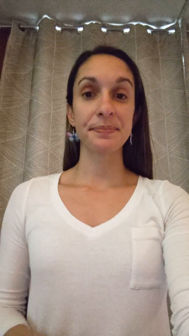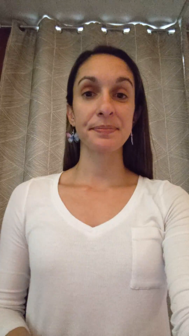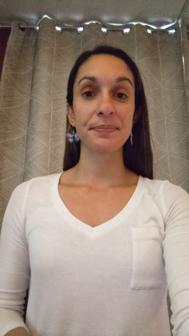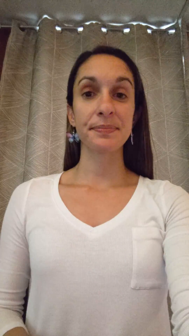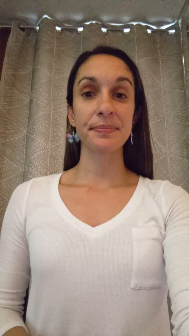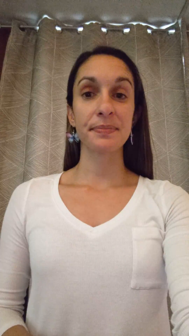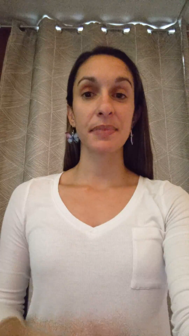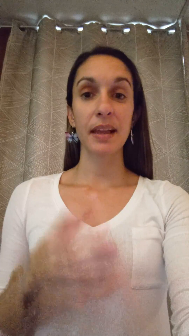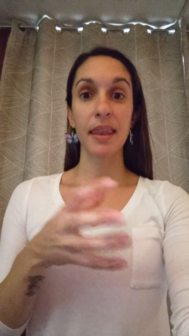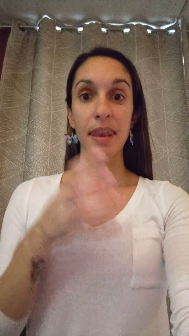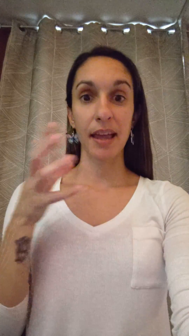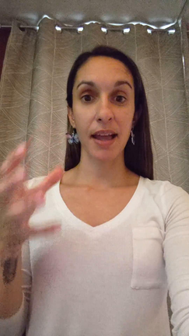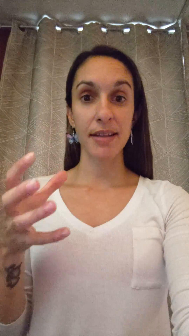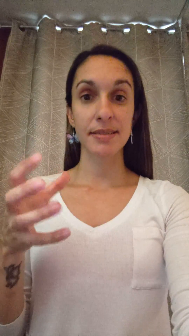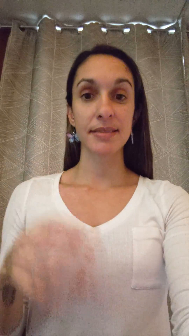a lot